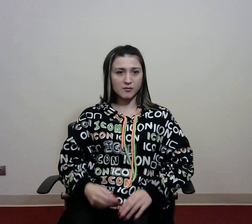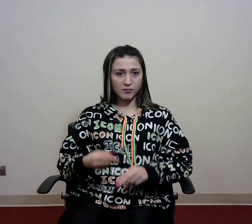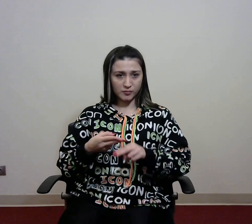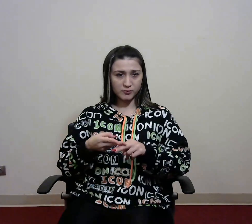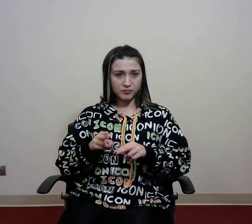bu